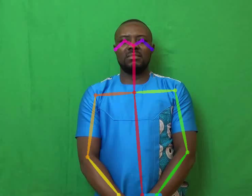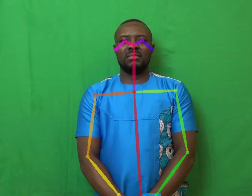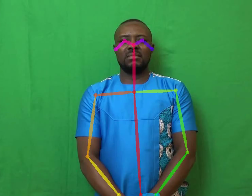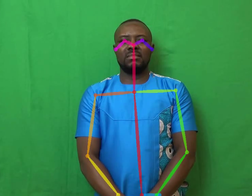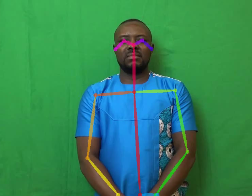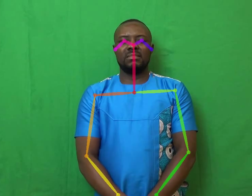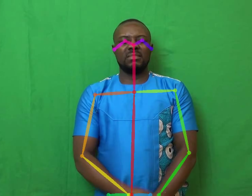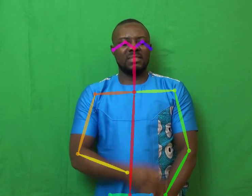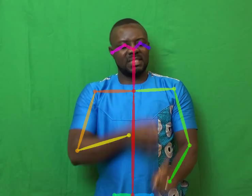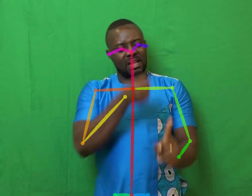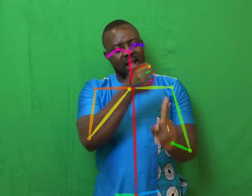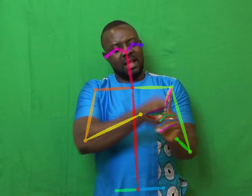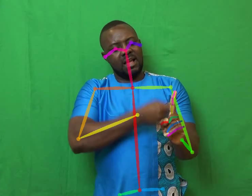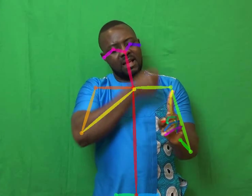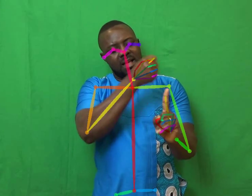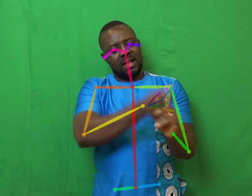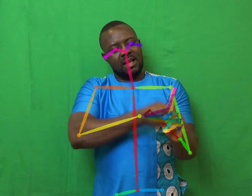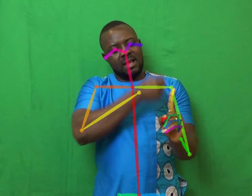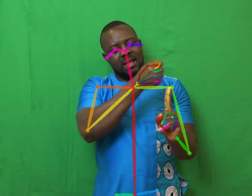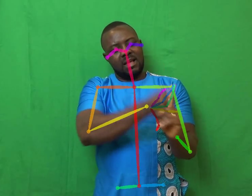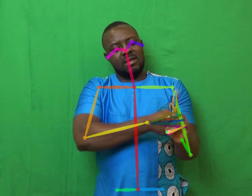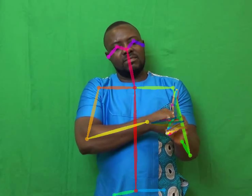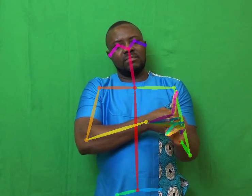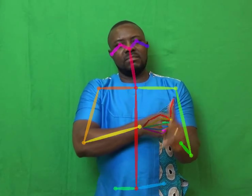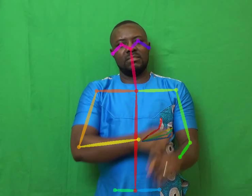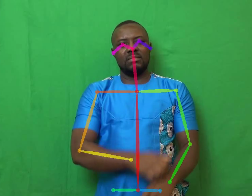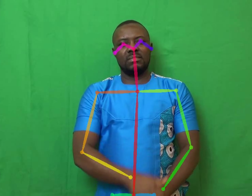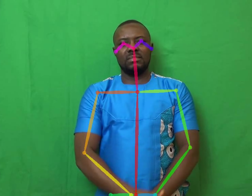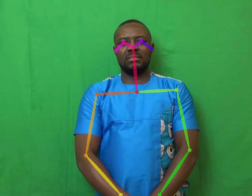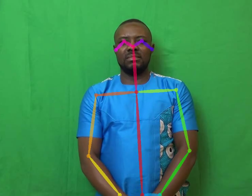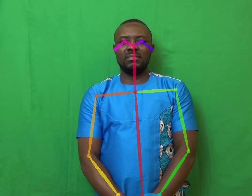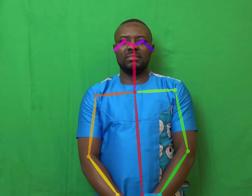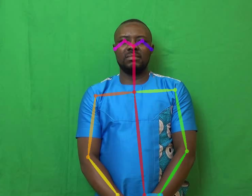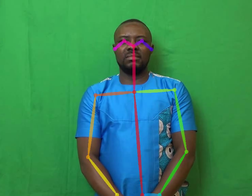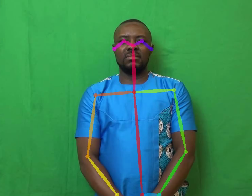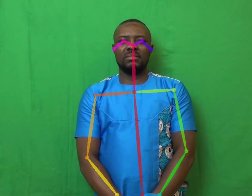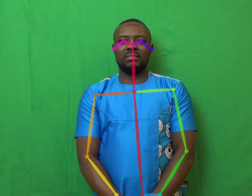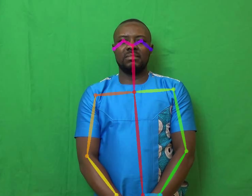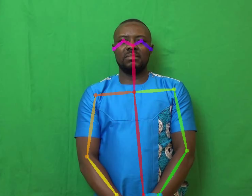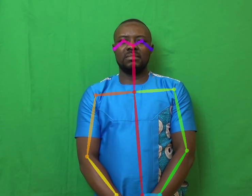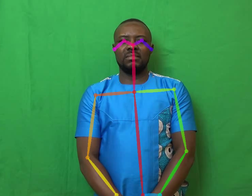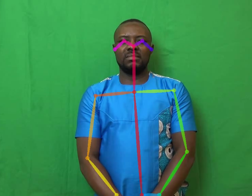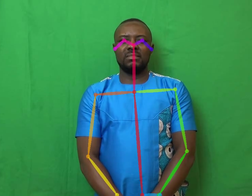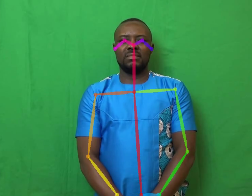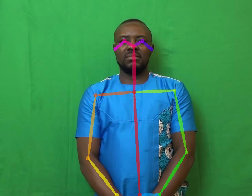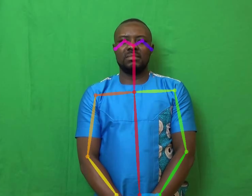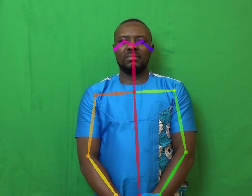advocate